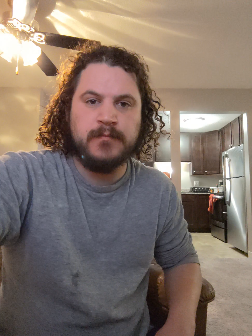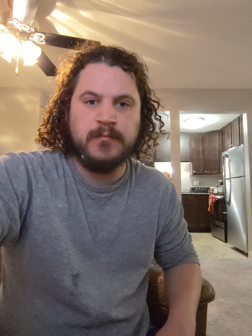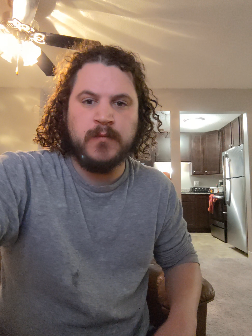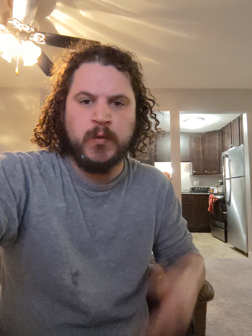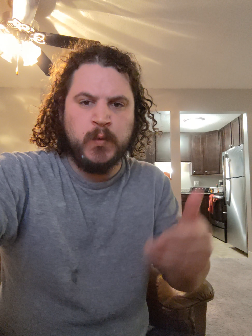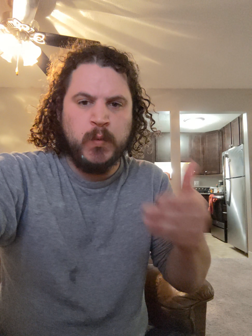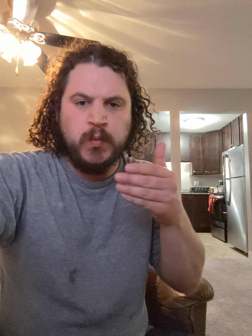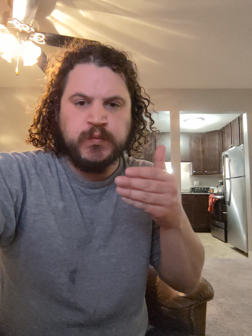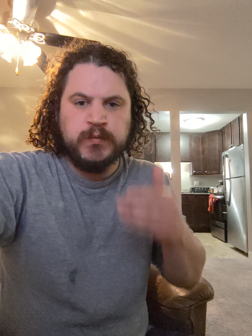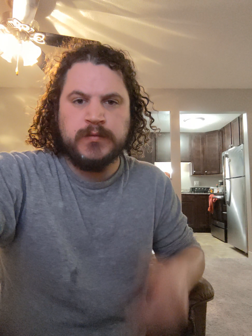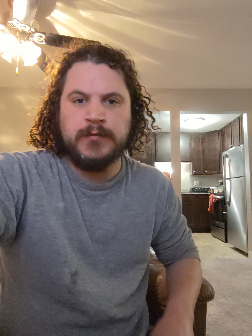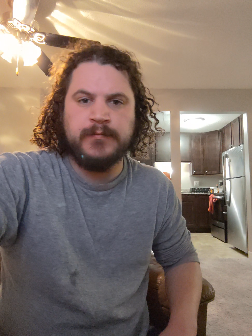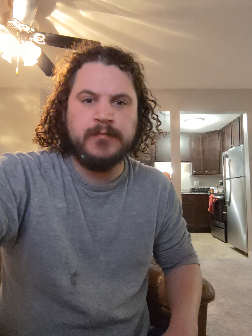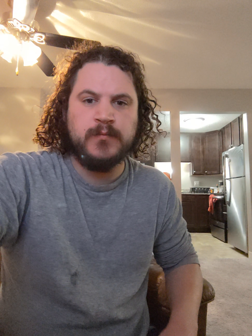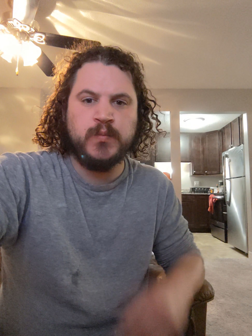close